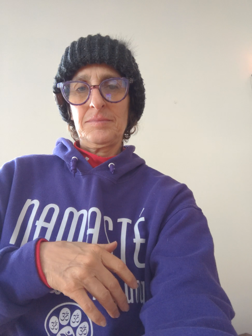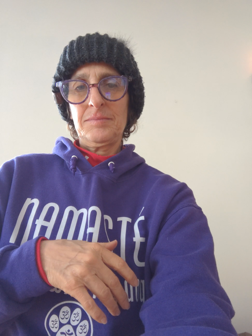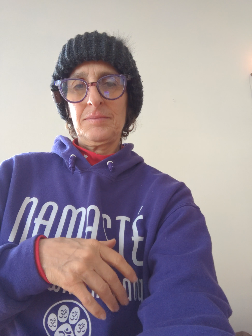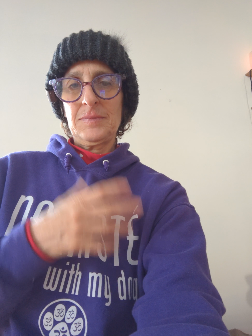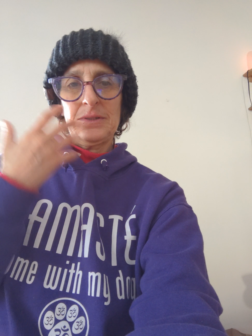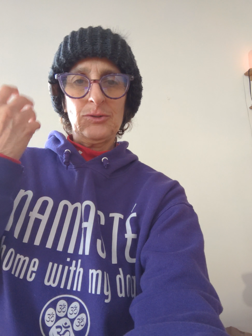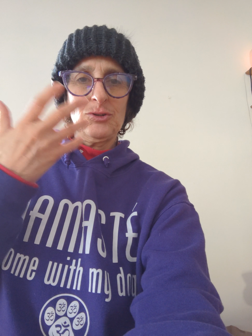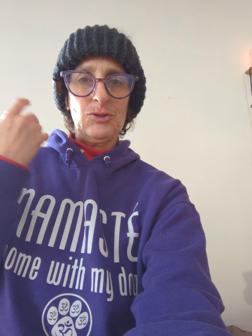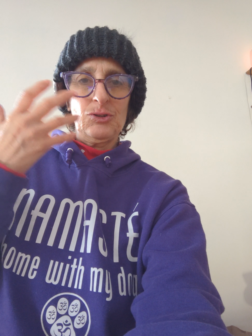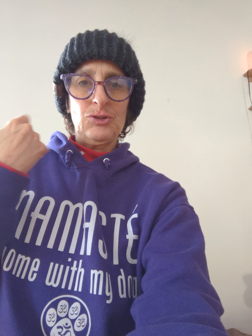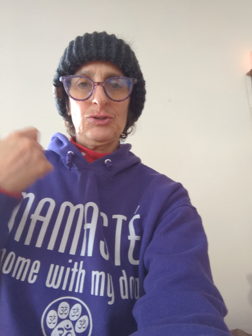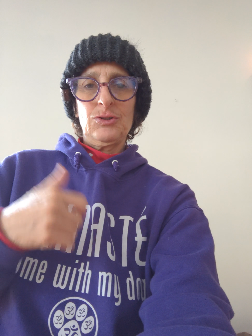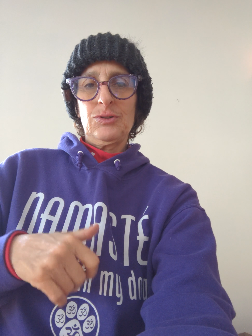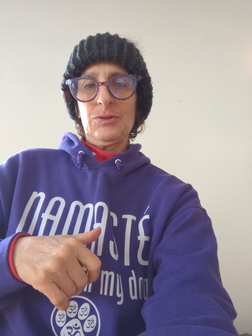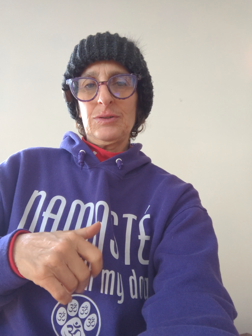tiger